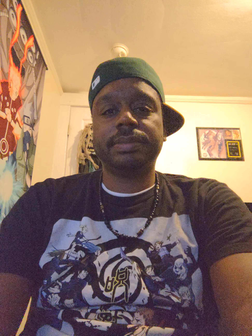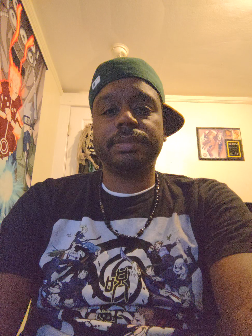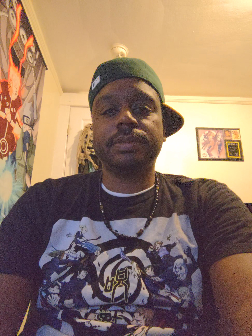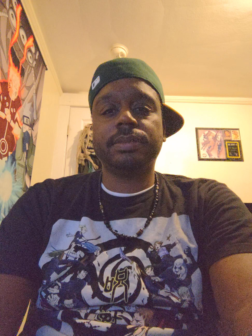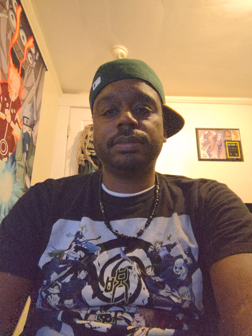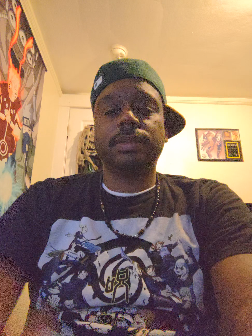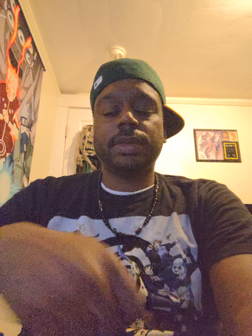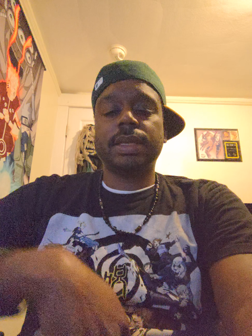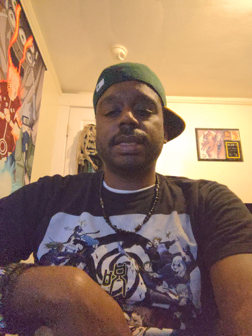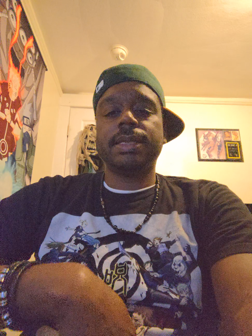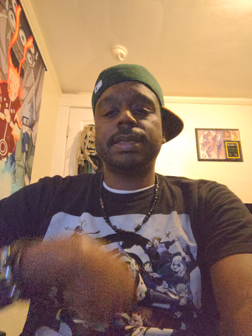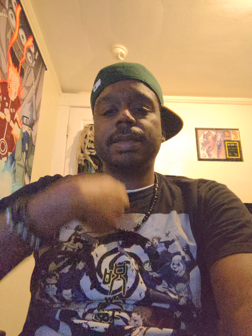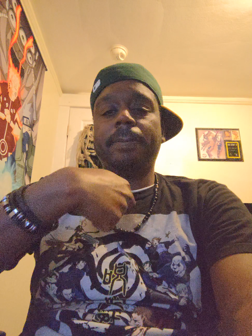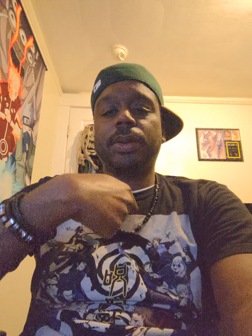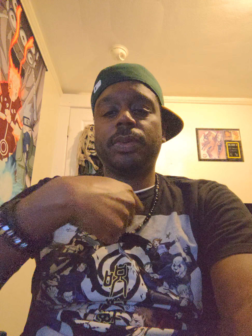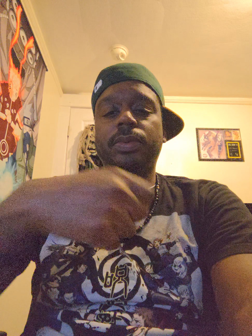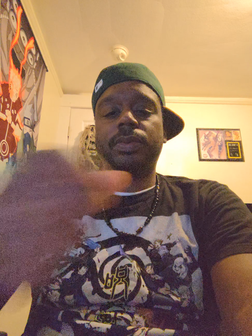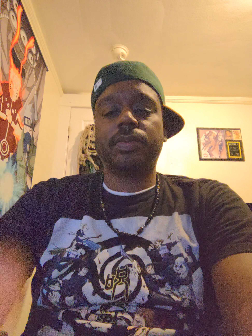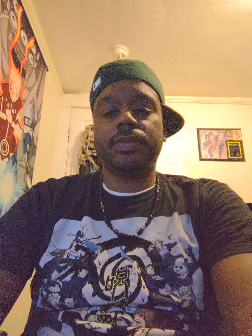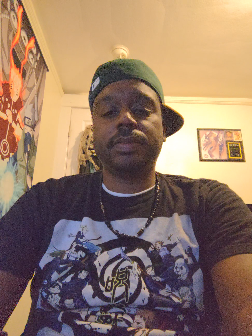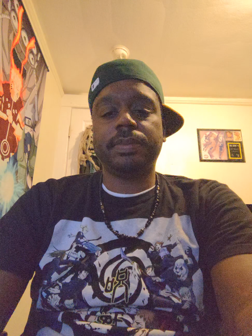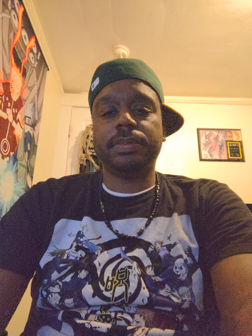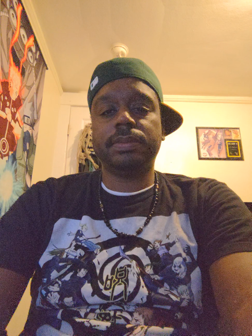zipper